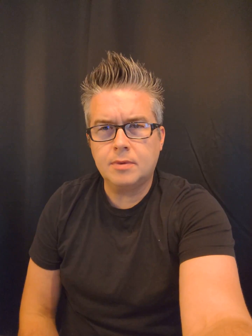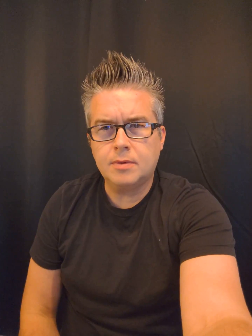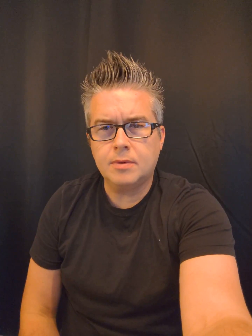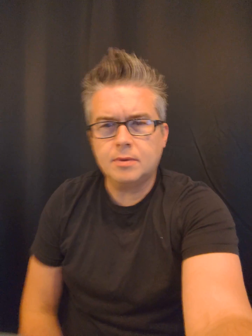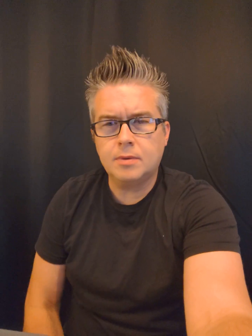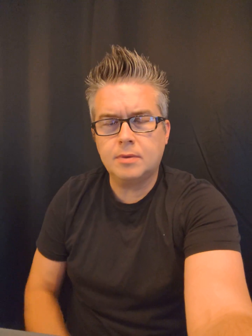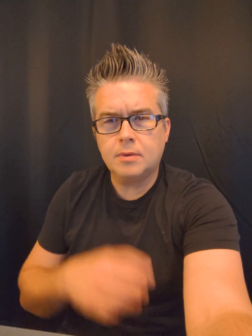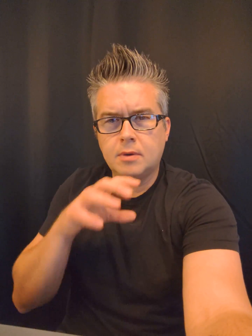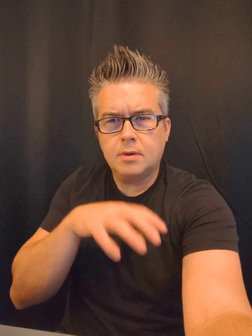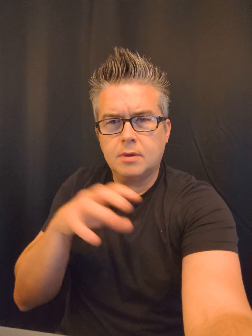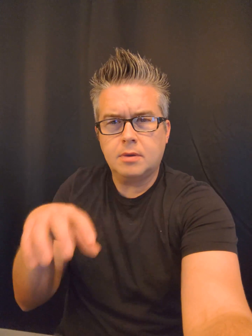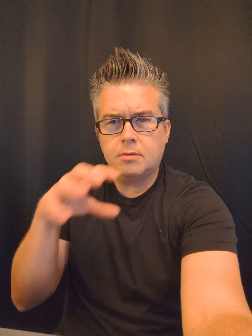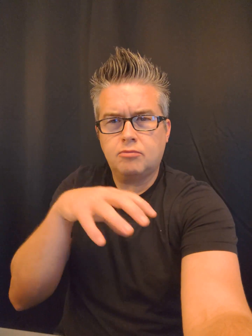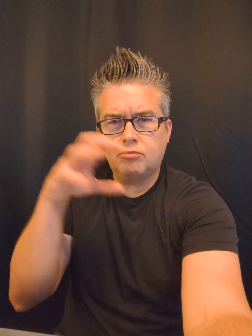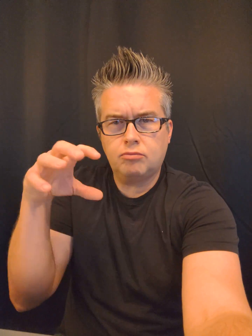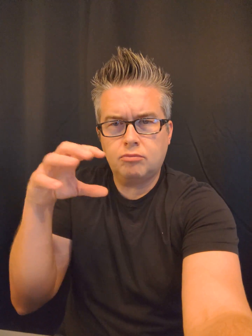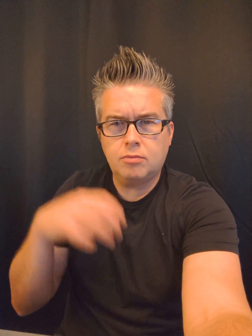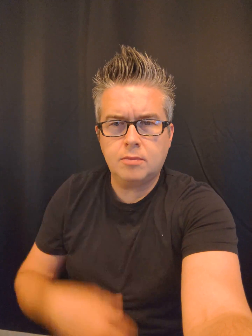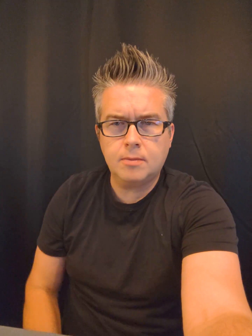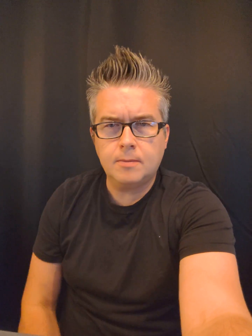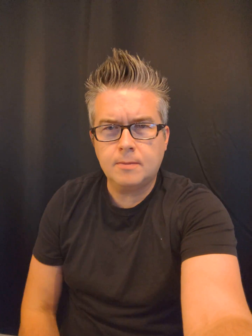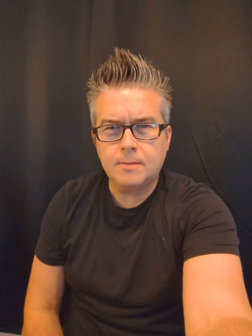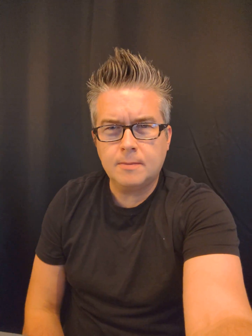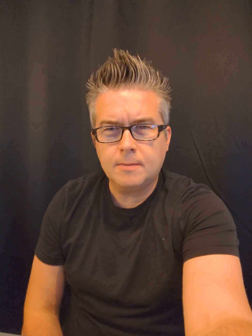block